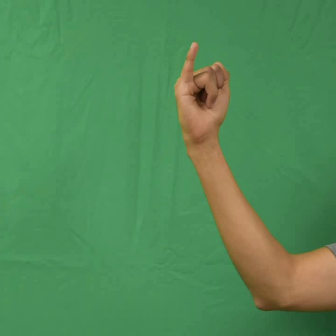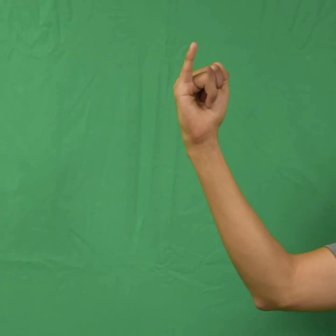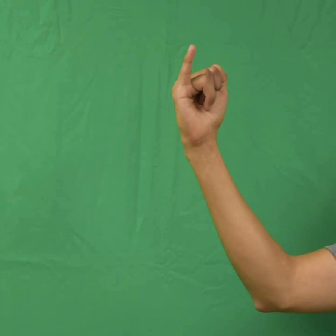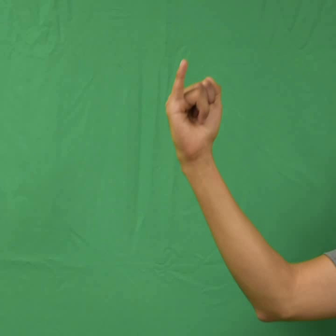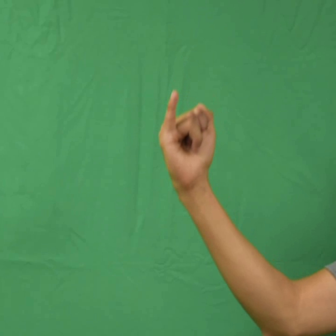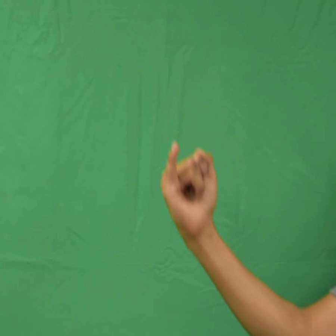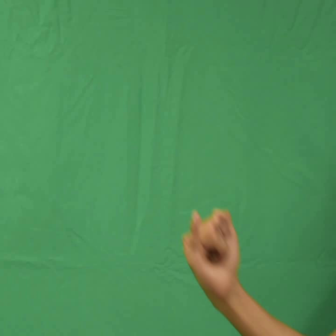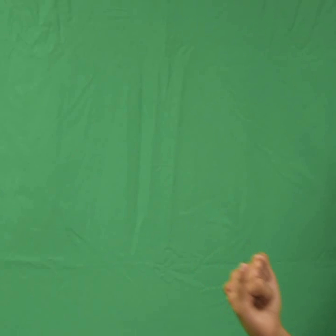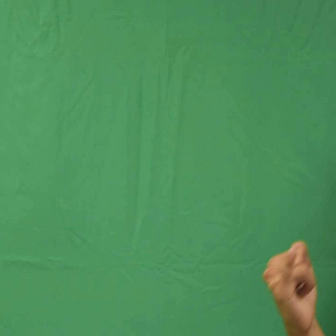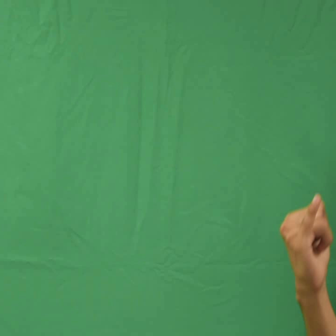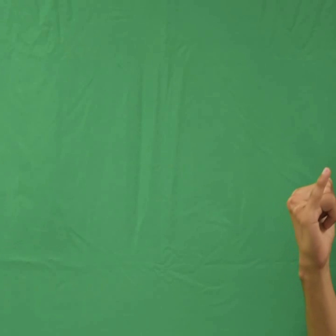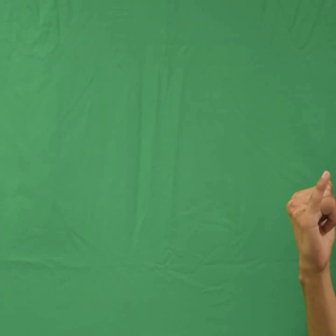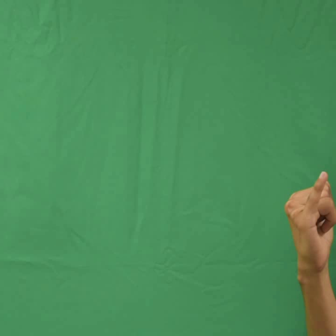J